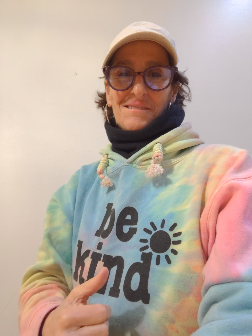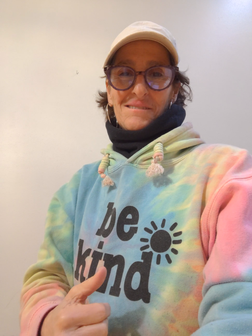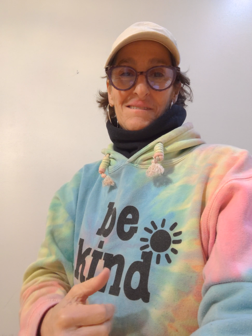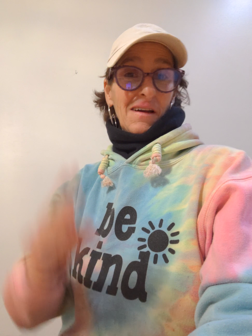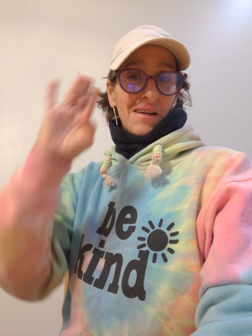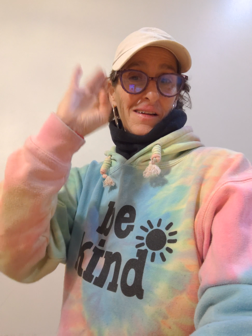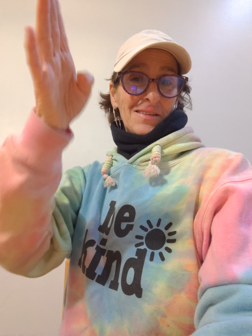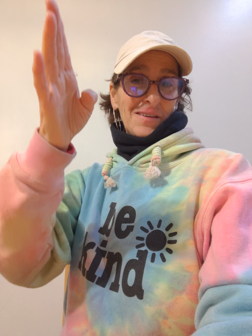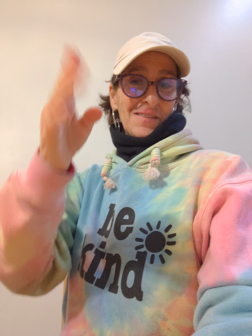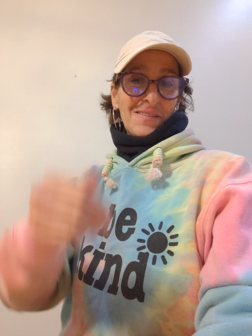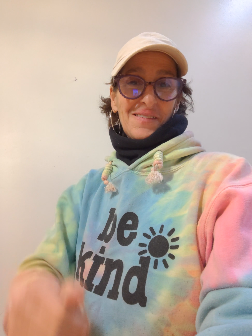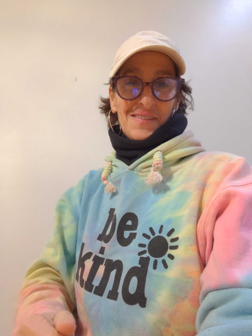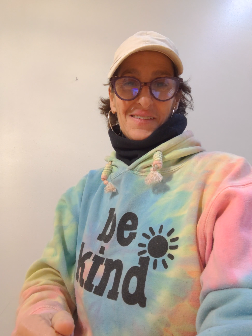hello